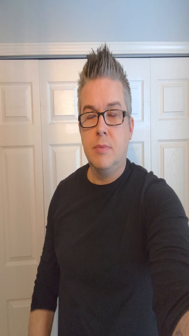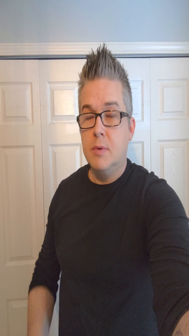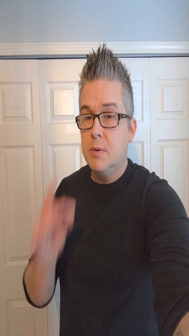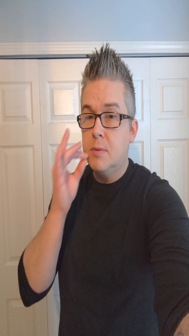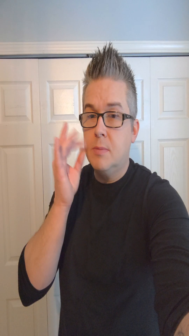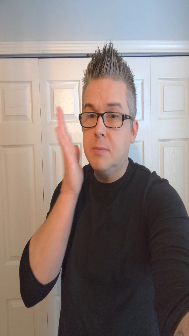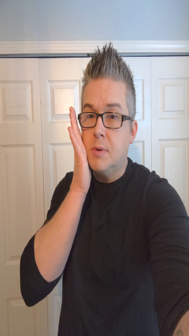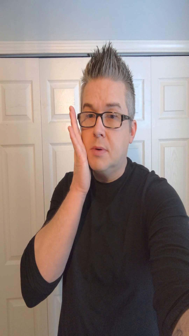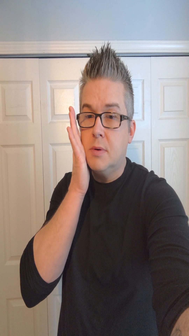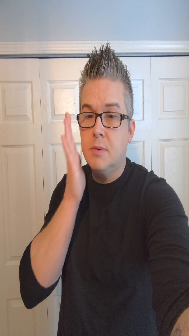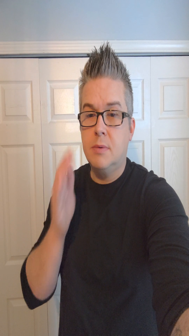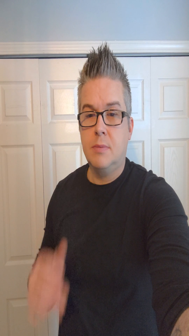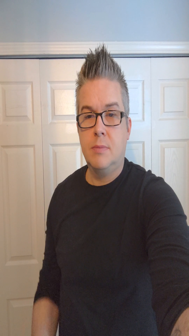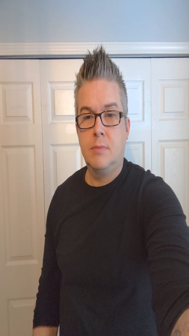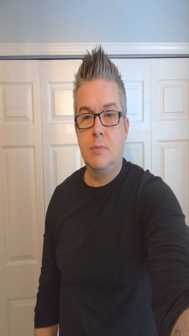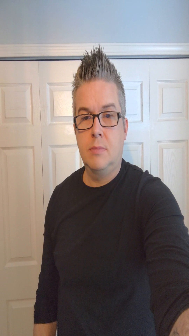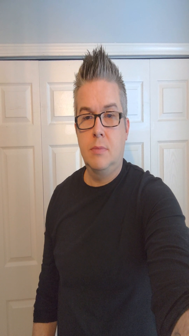bee